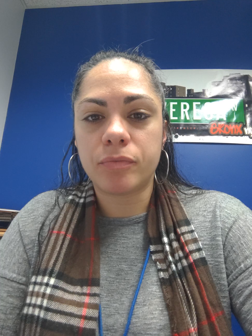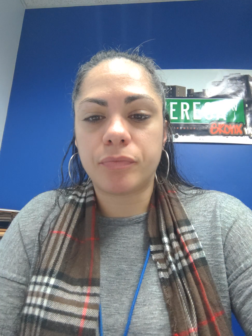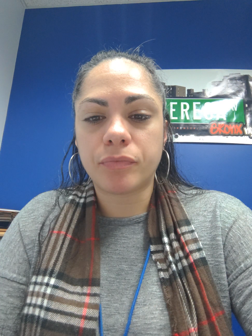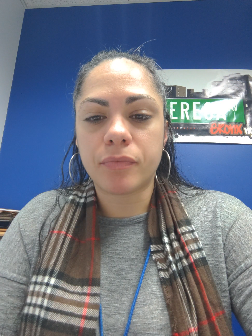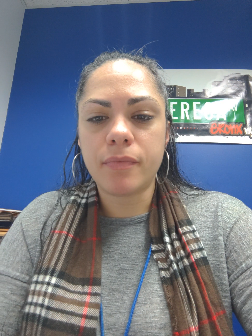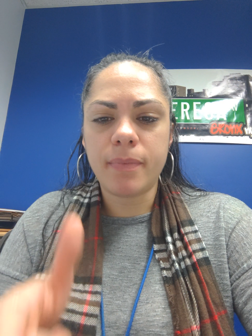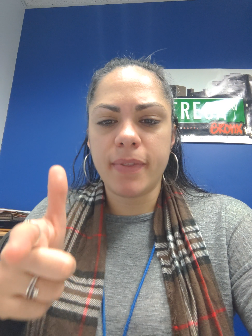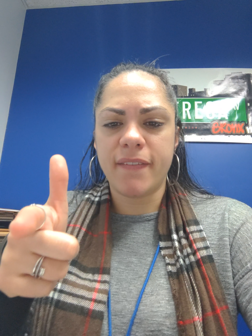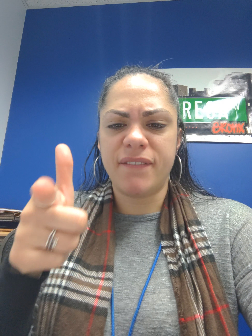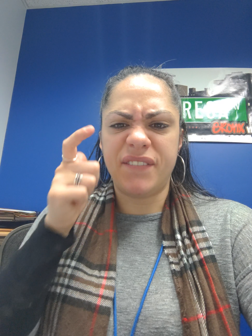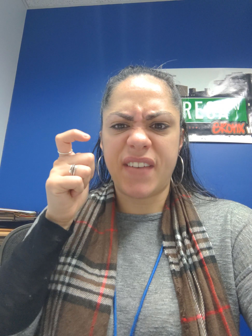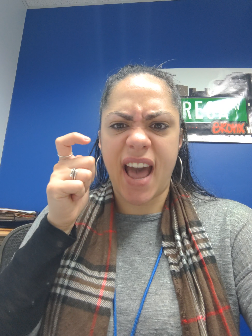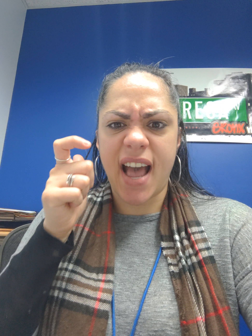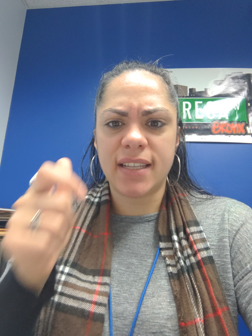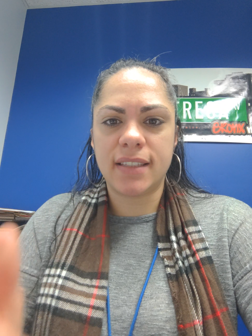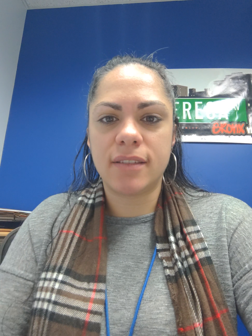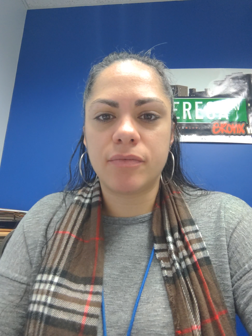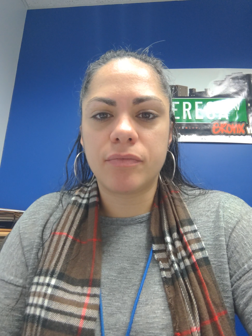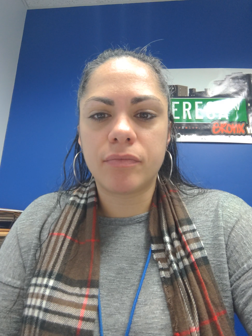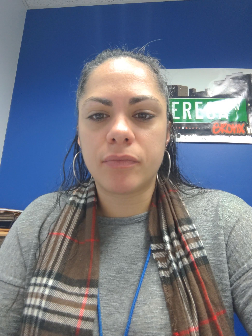fast